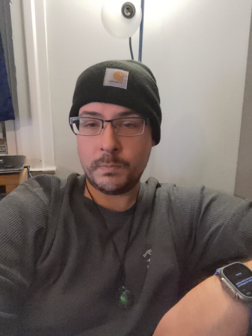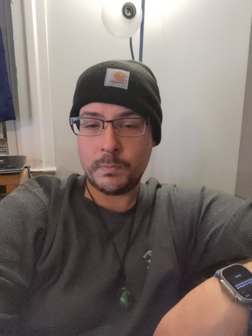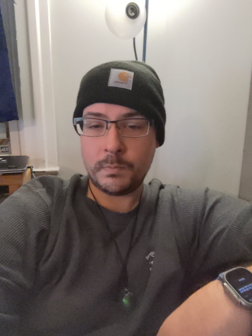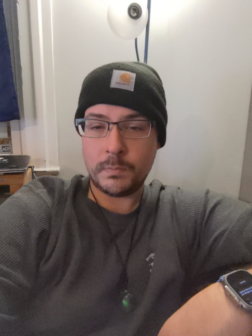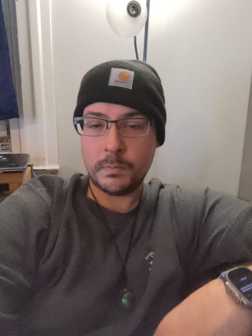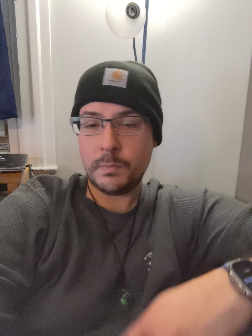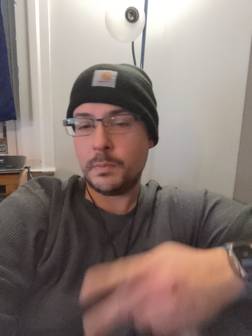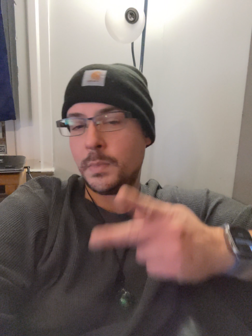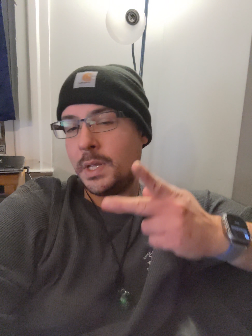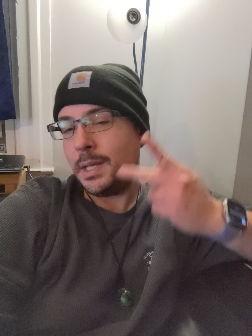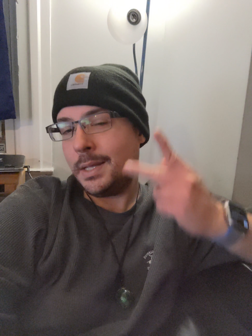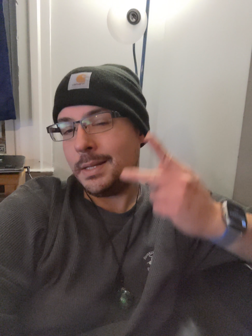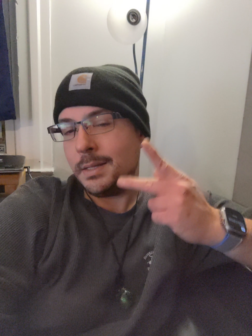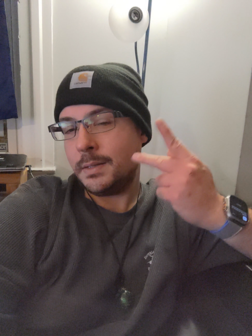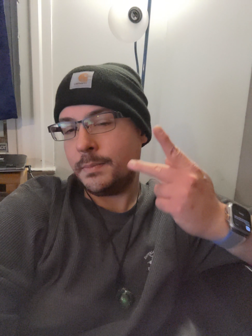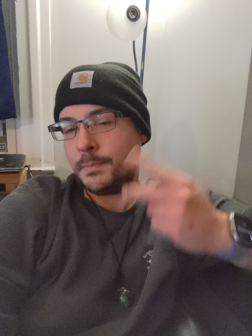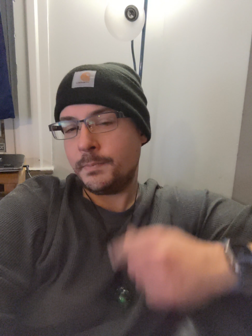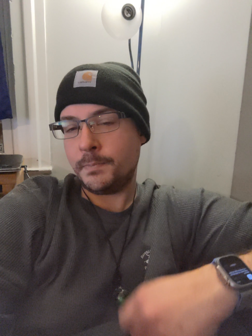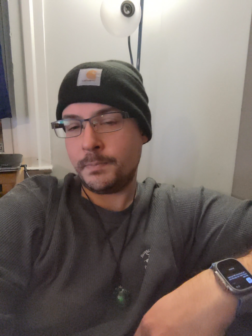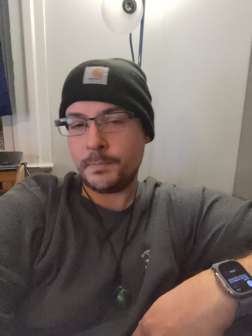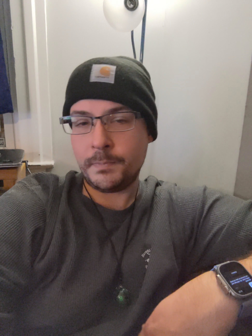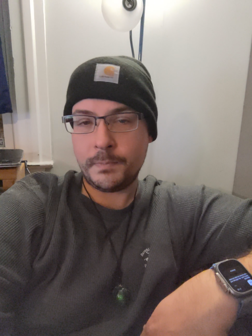kitty